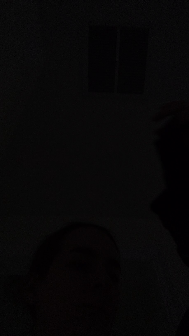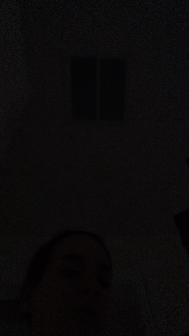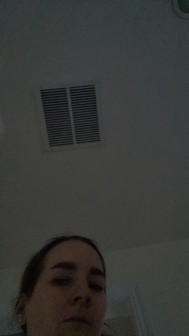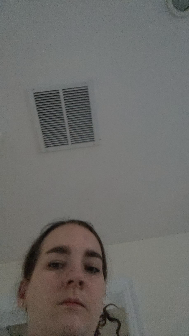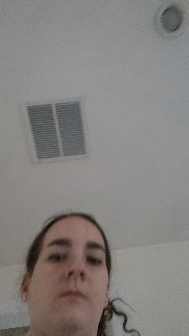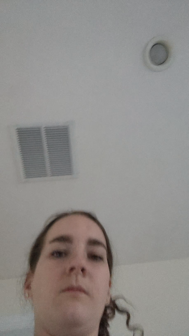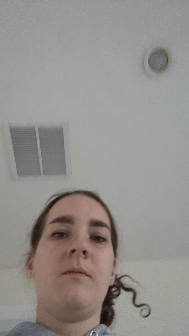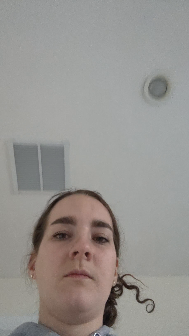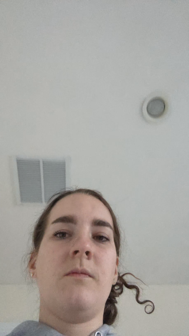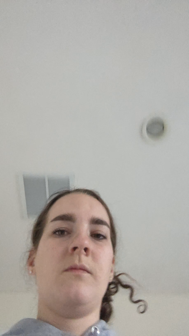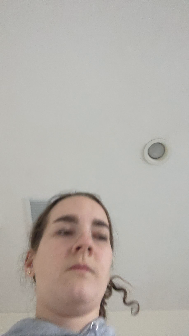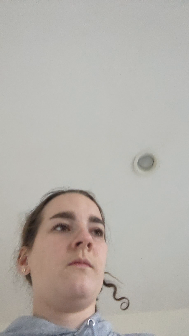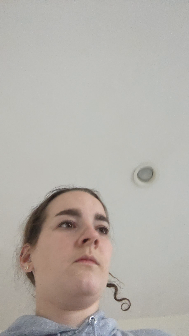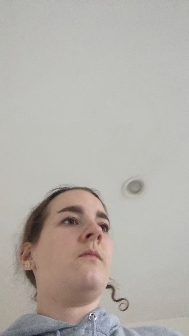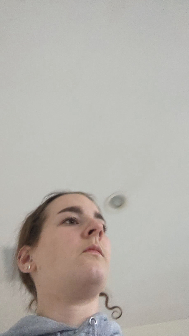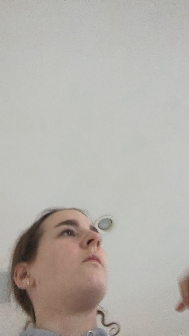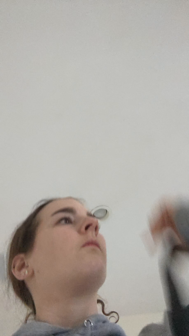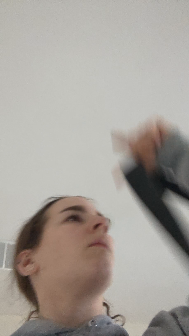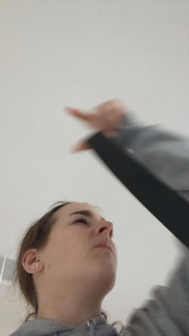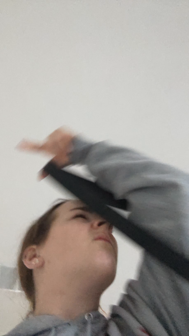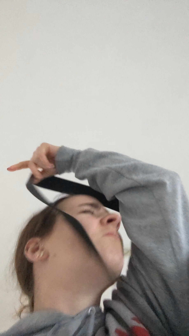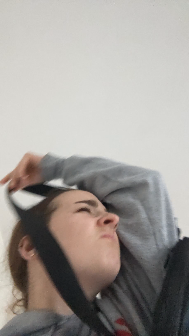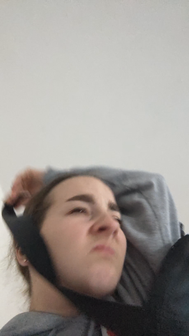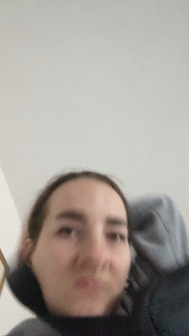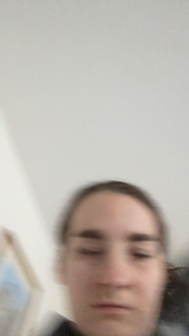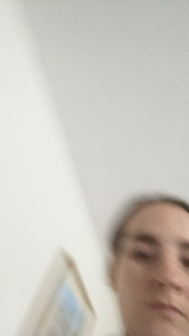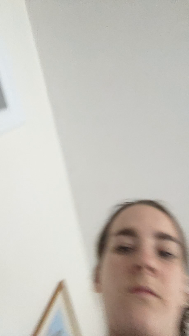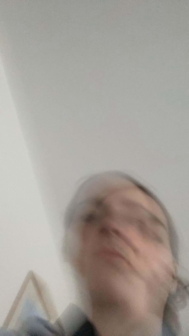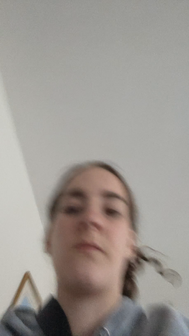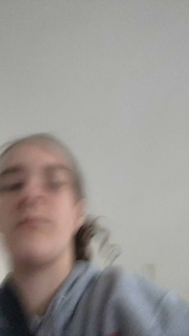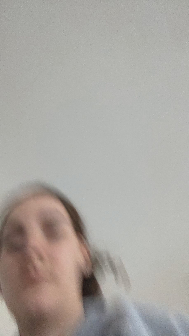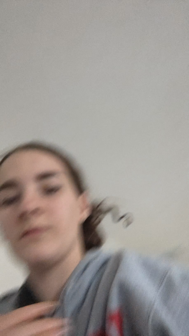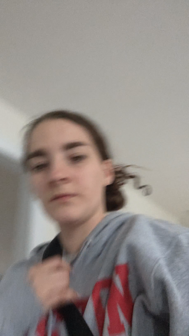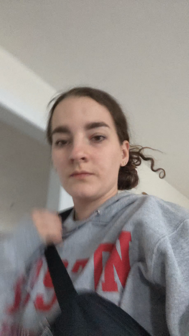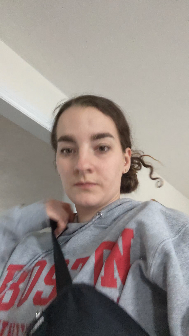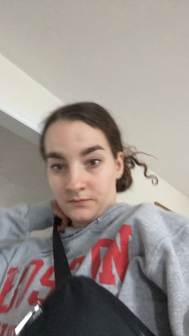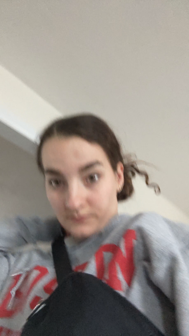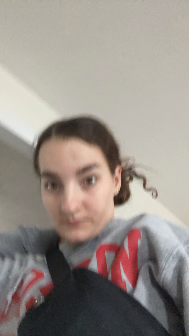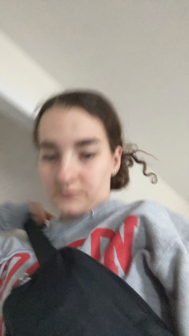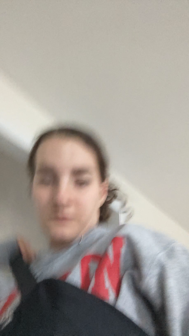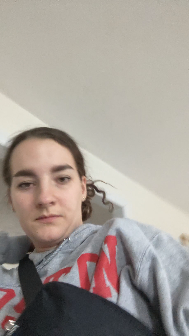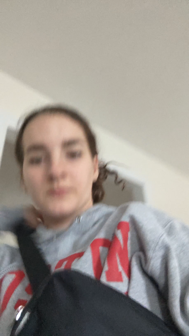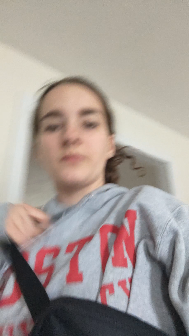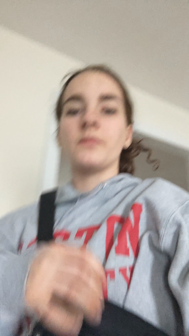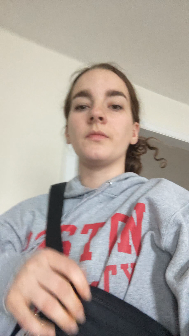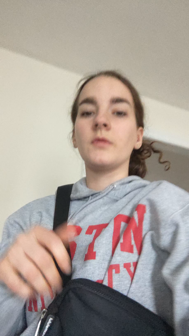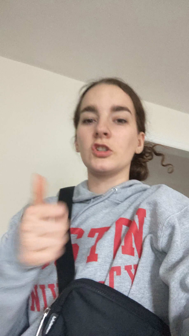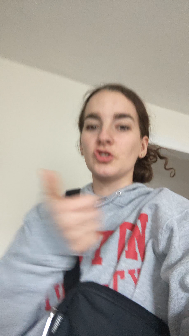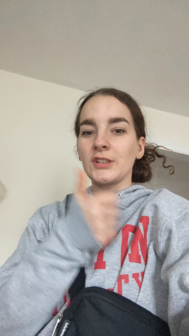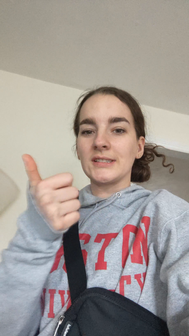chase